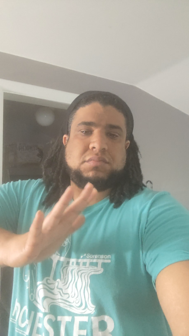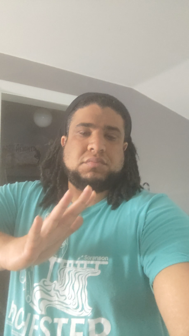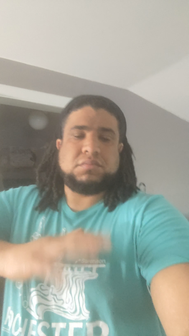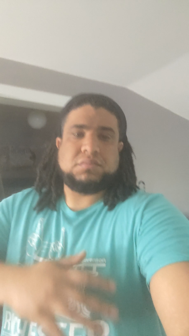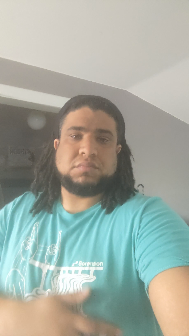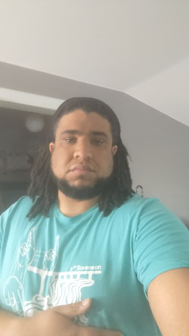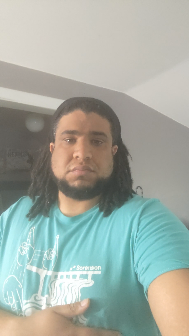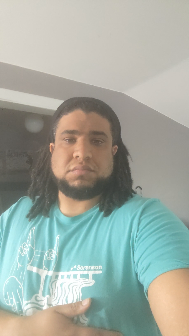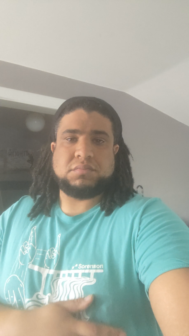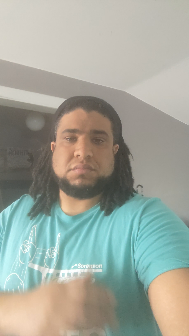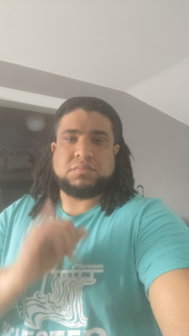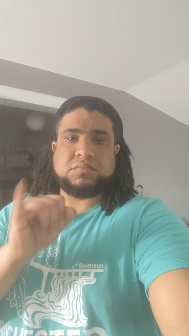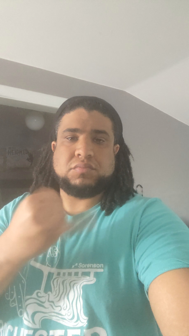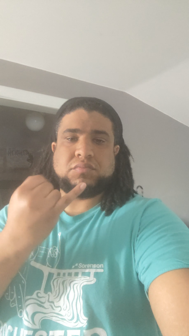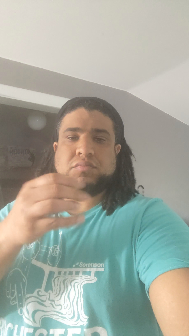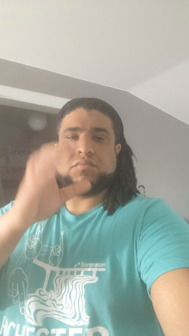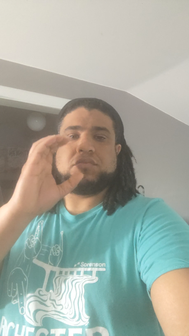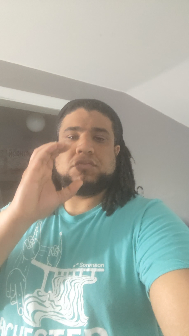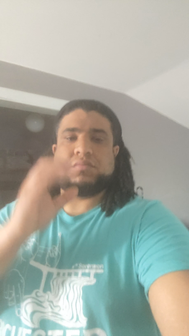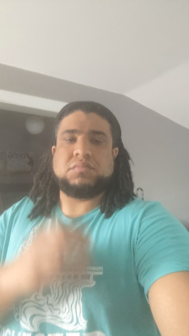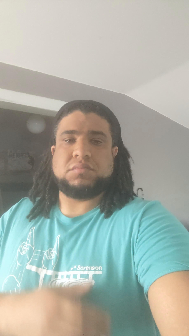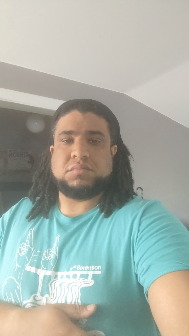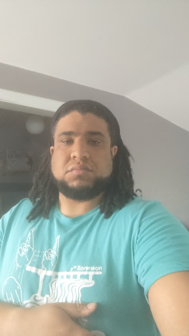juice